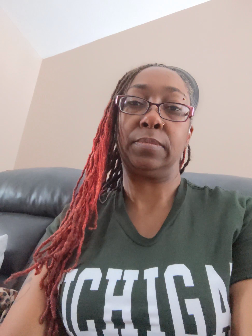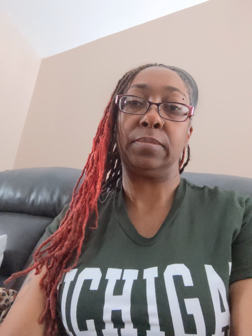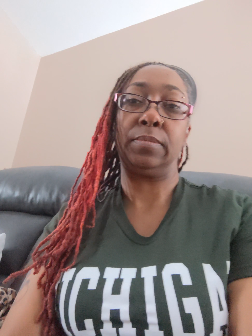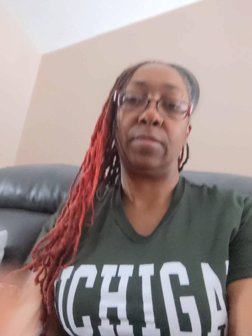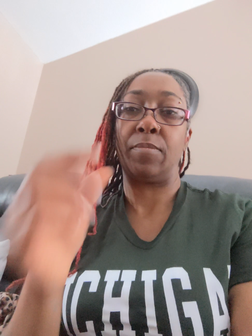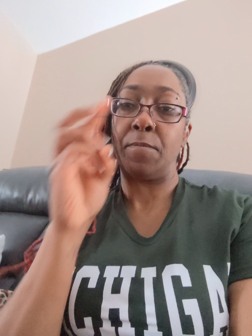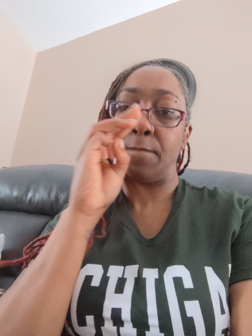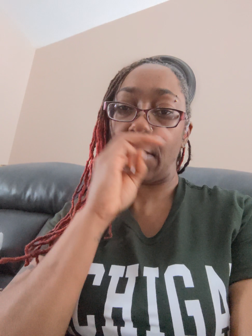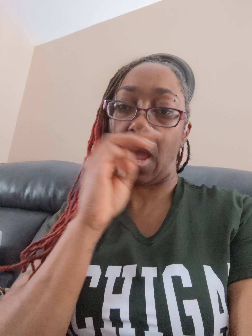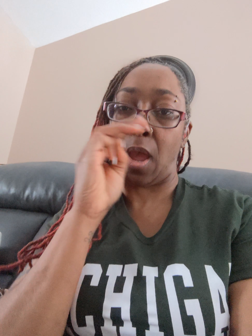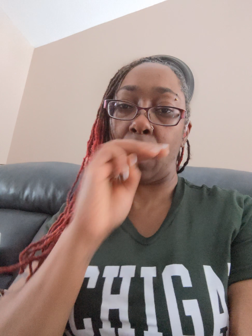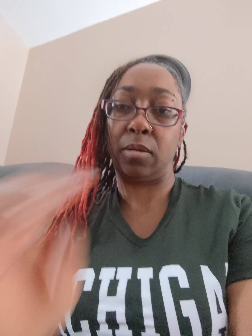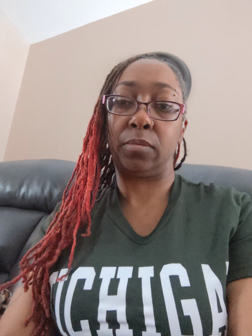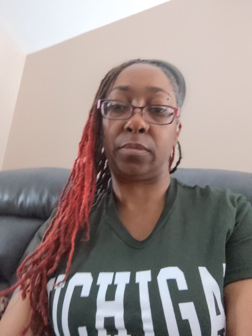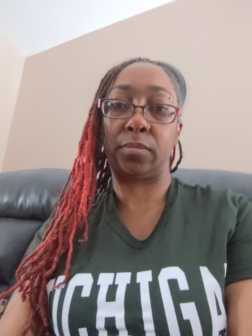mouse